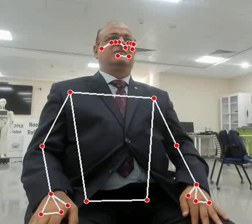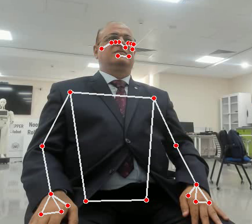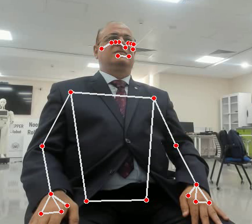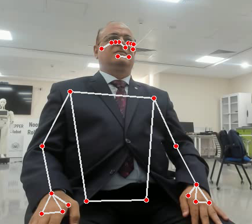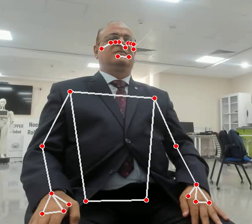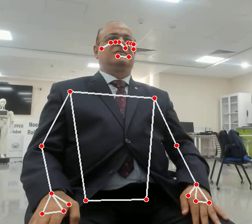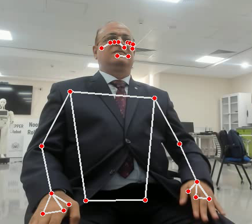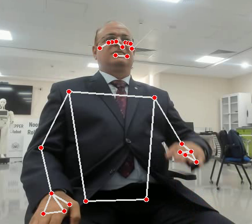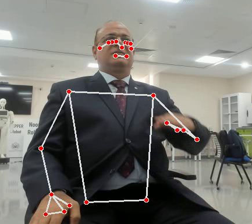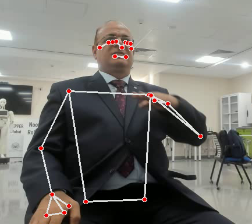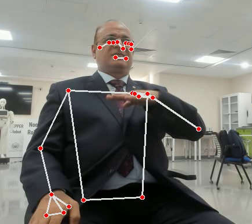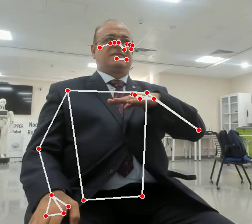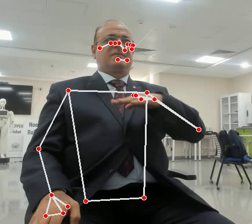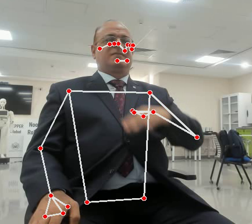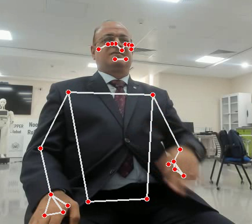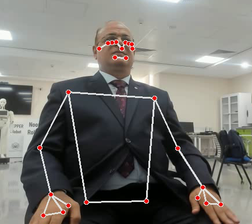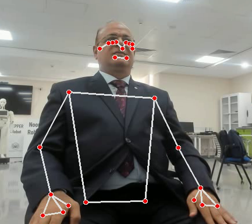khatbty